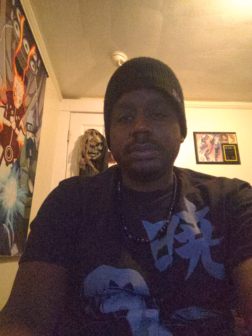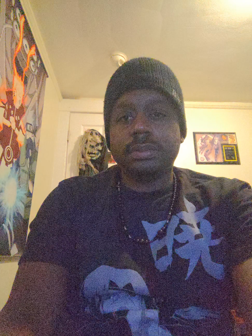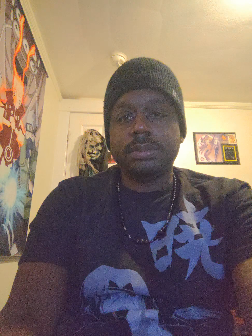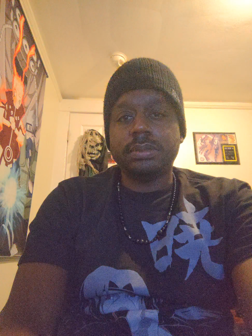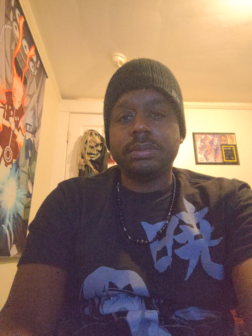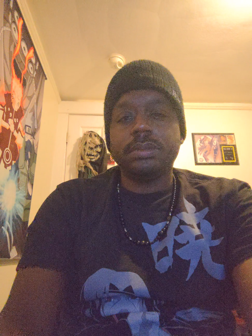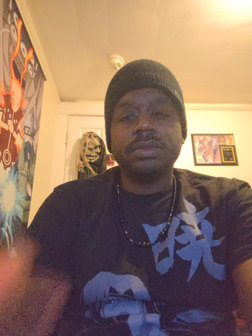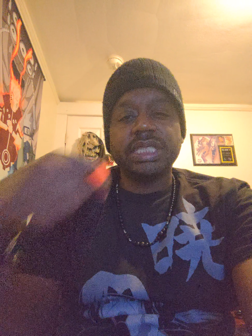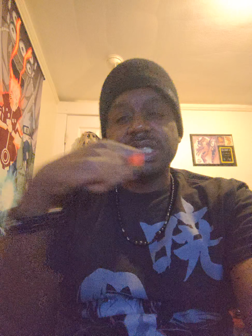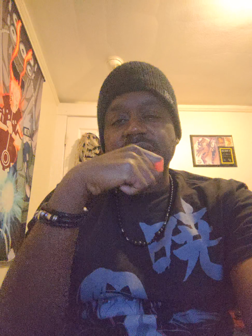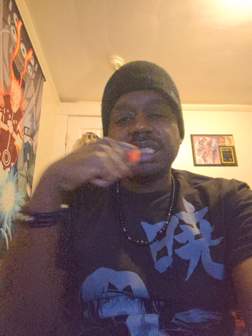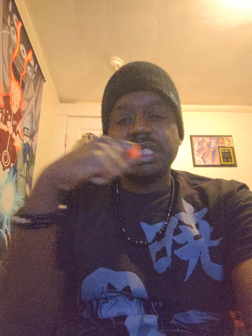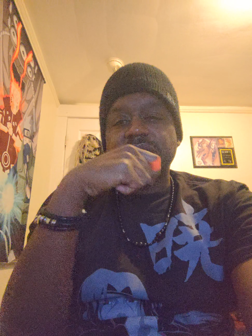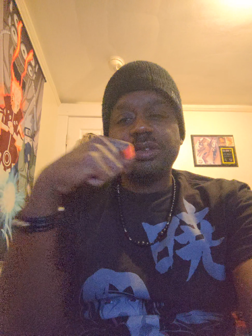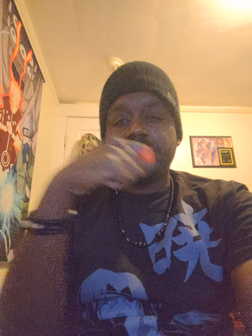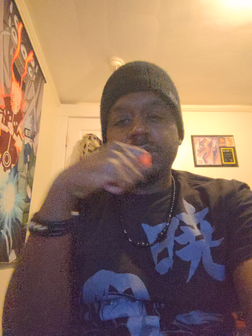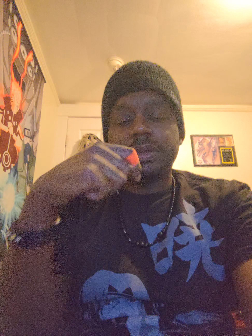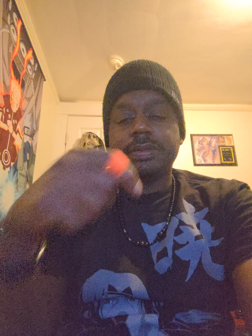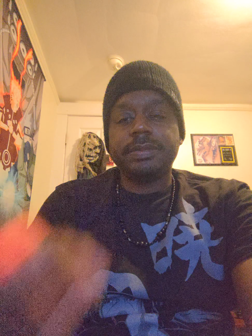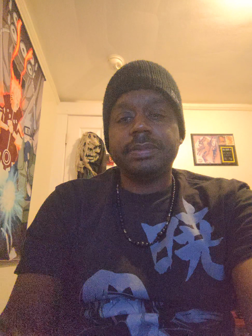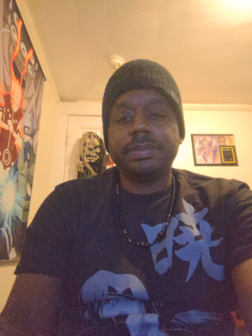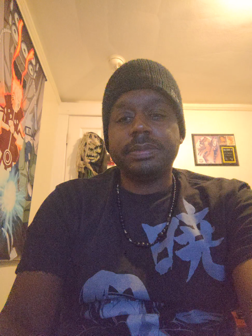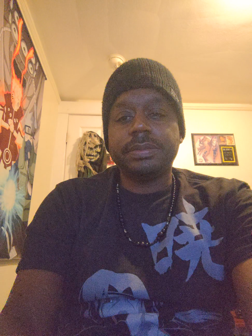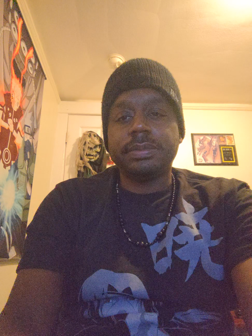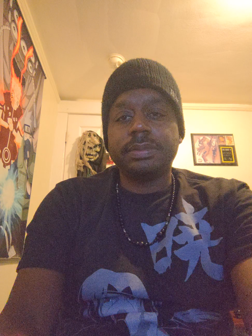toothbrush